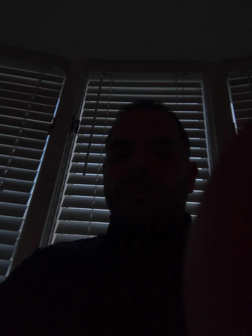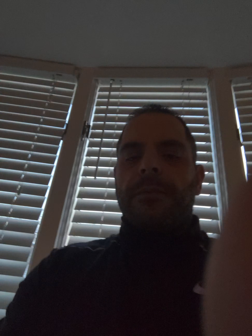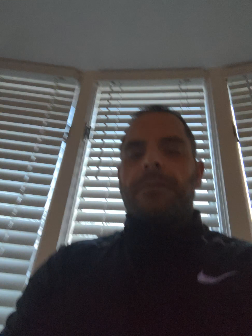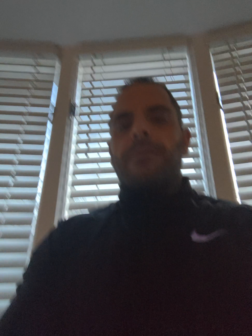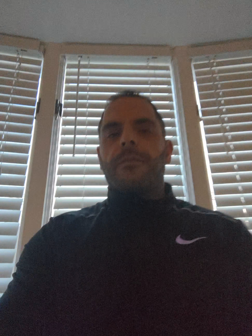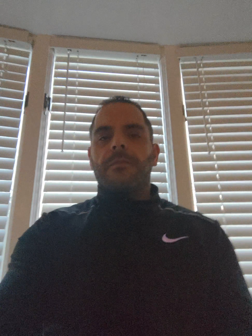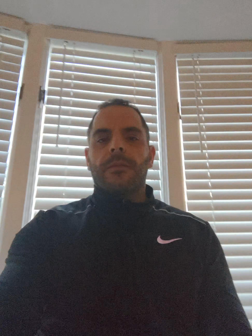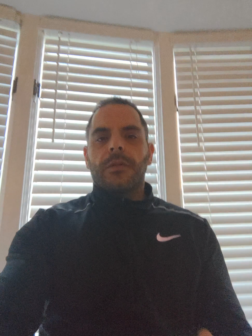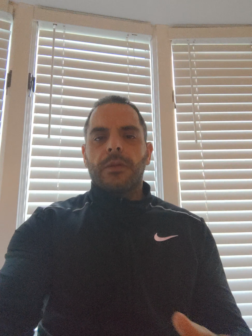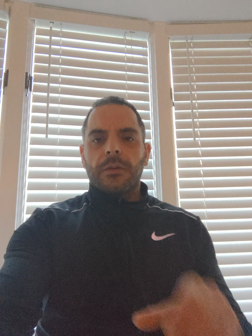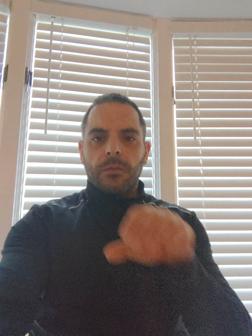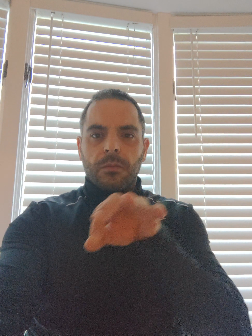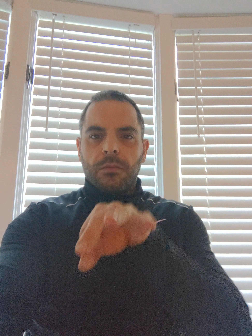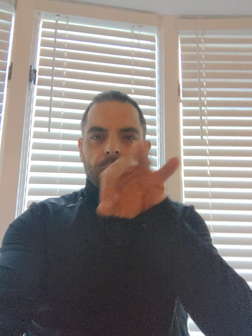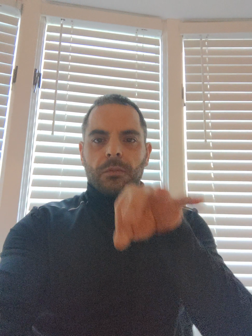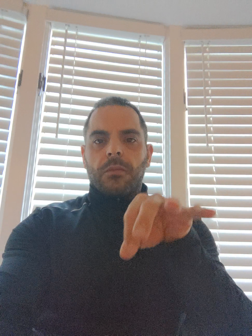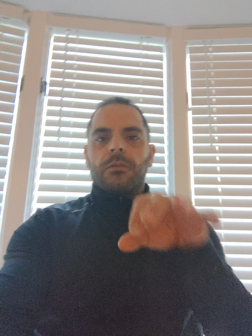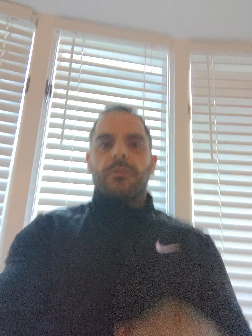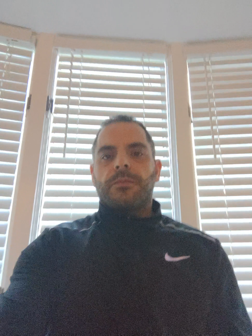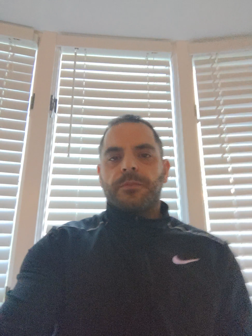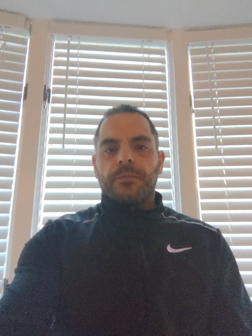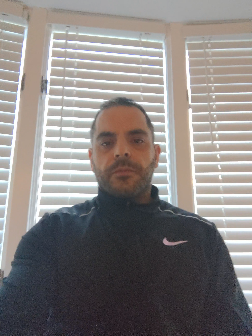french fries